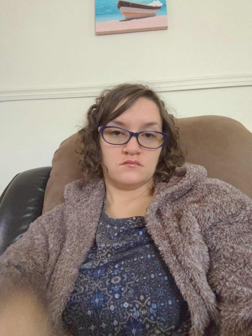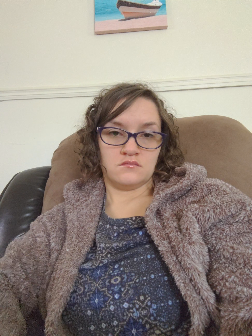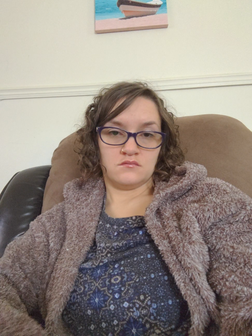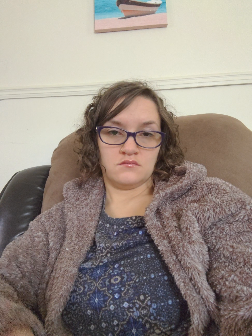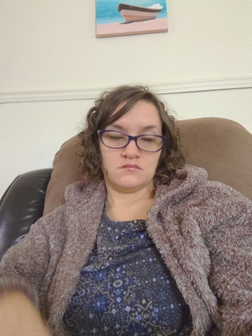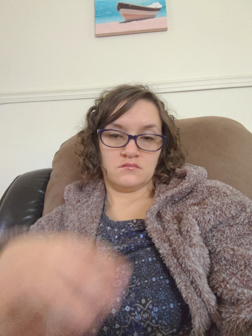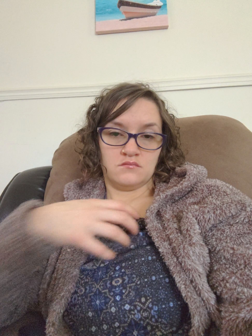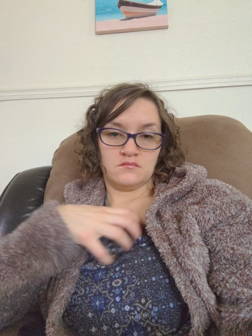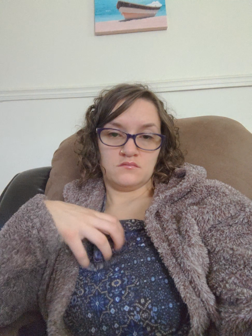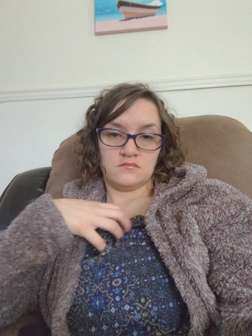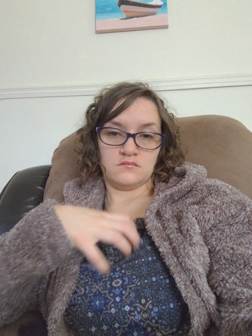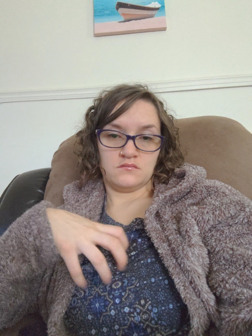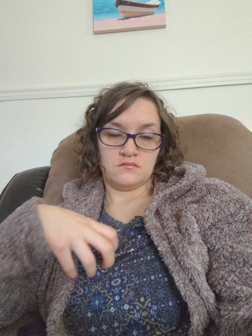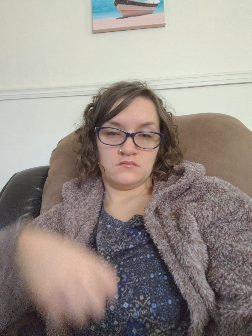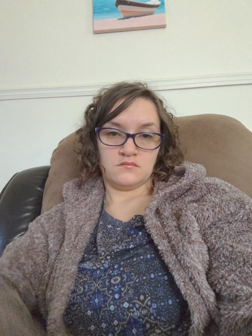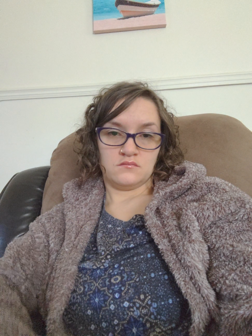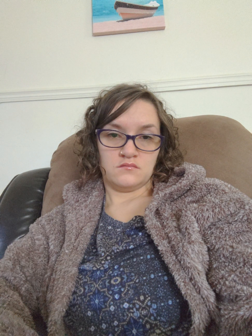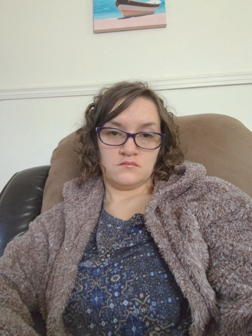yucky